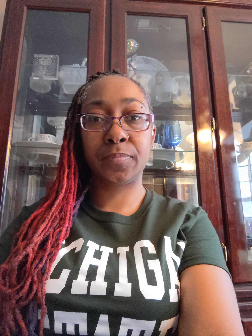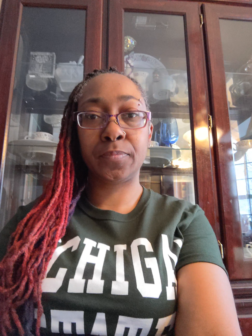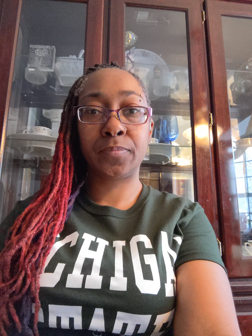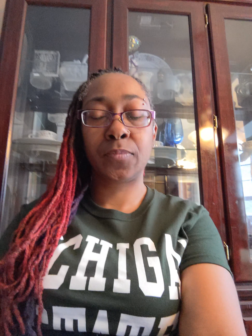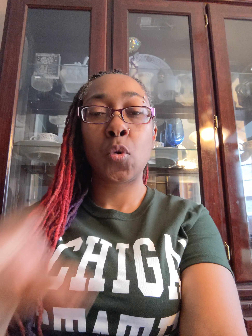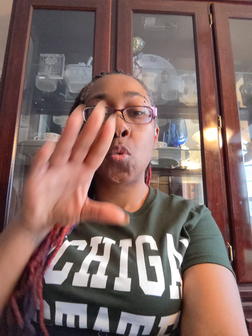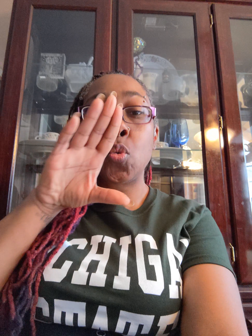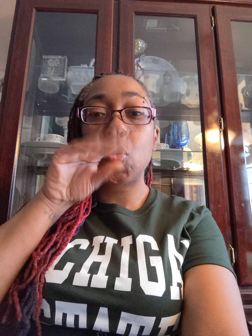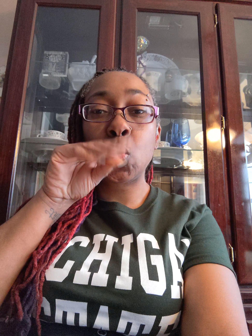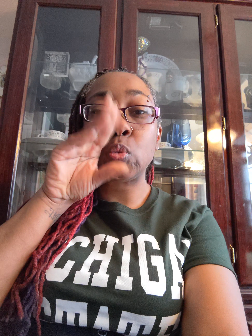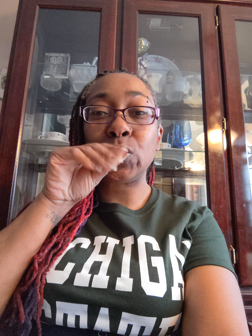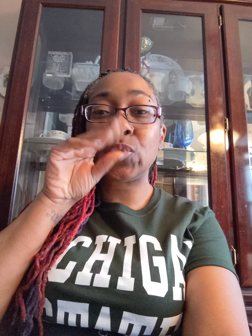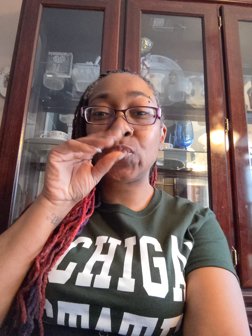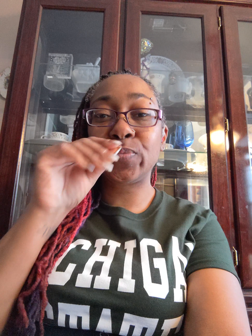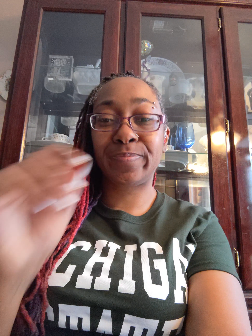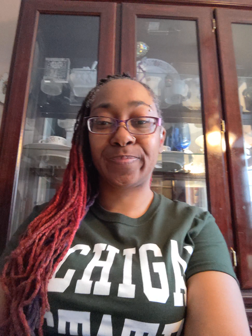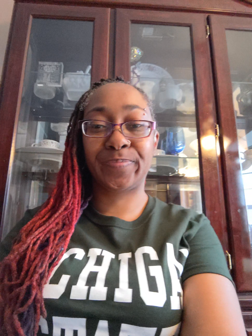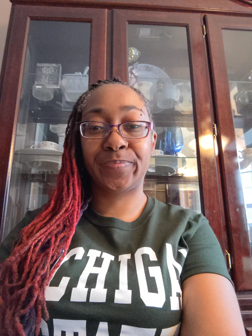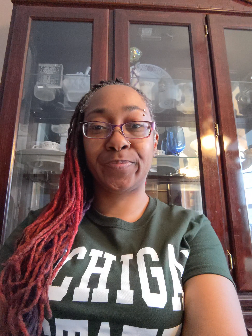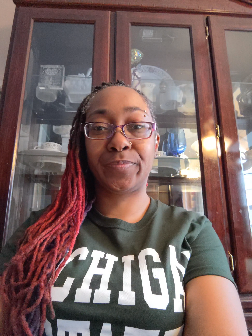goose